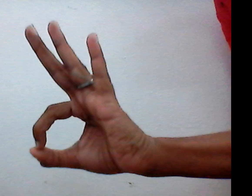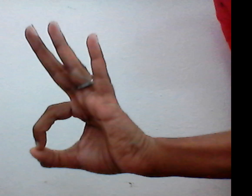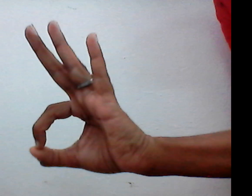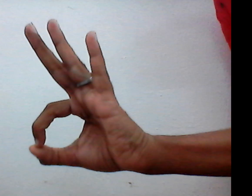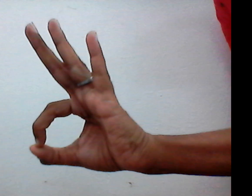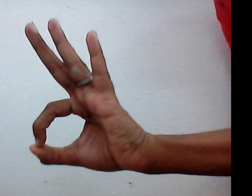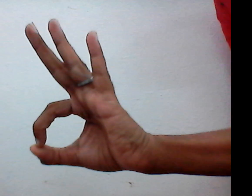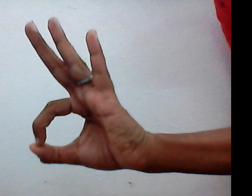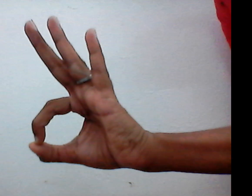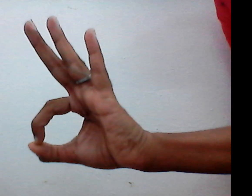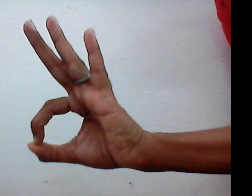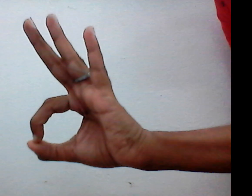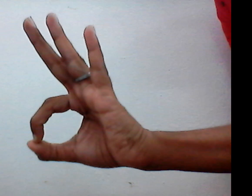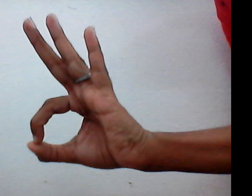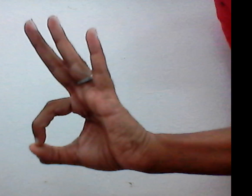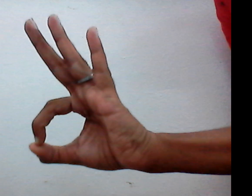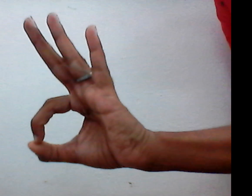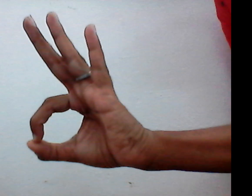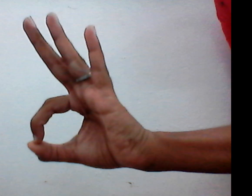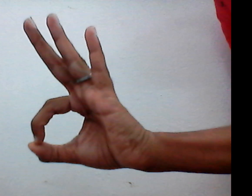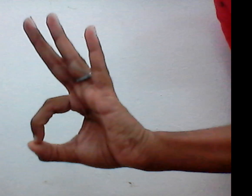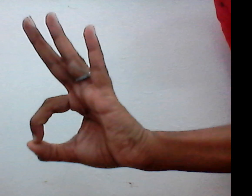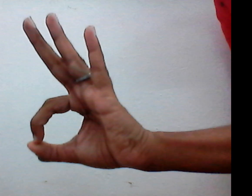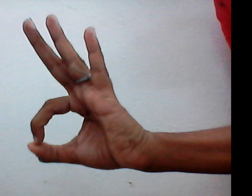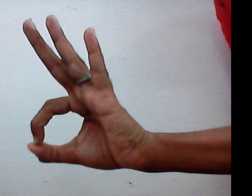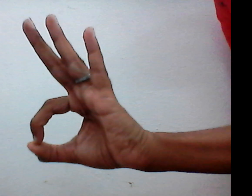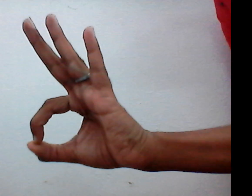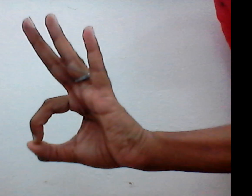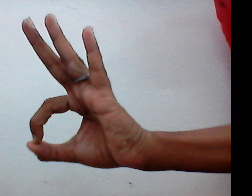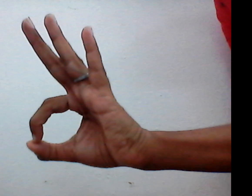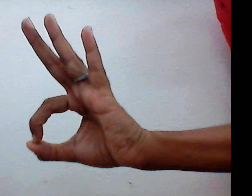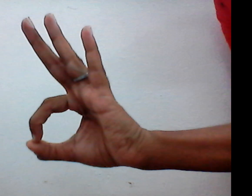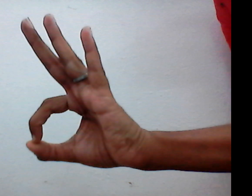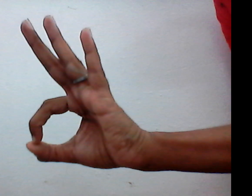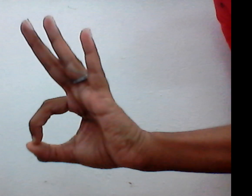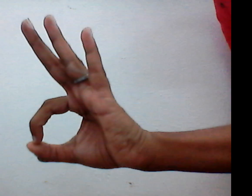ഒ